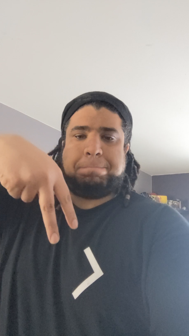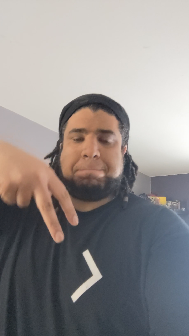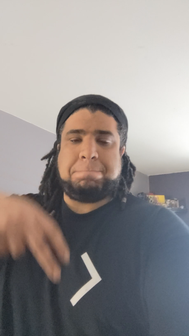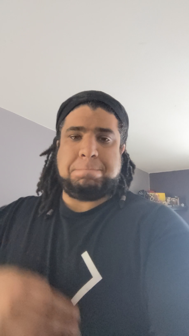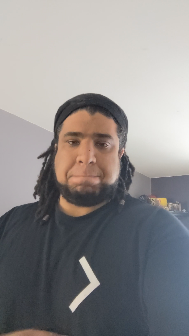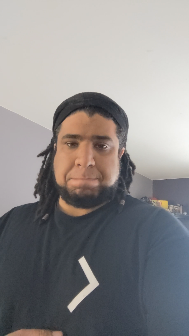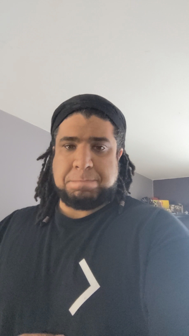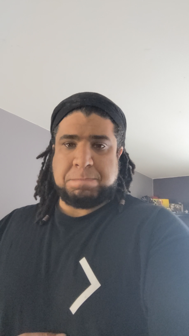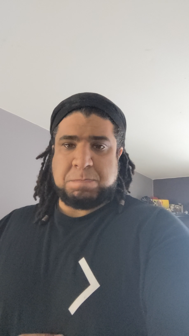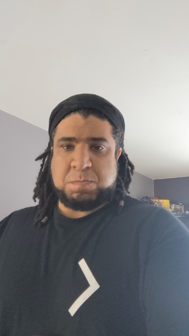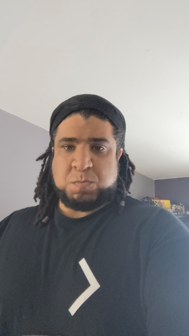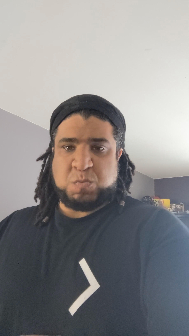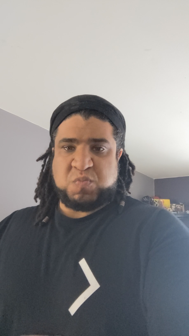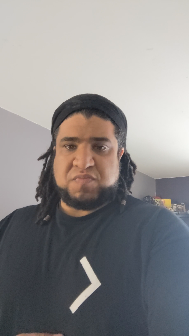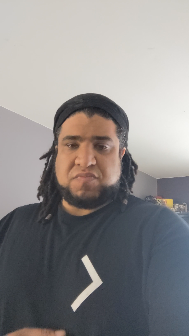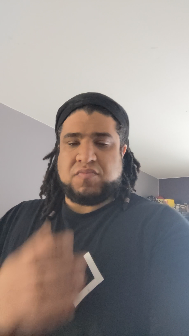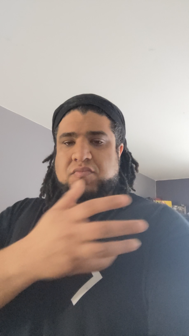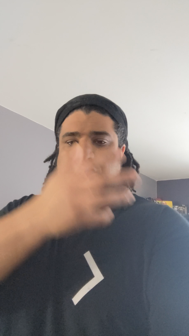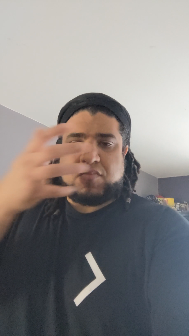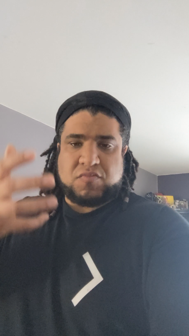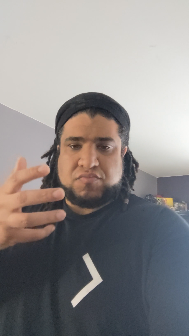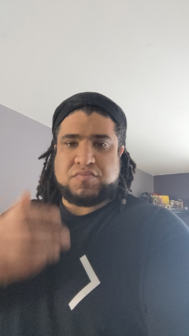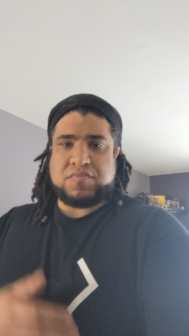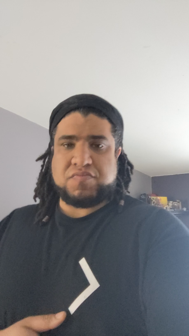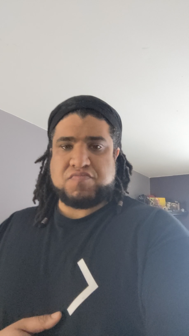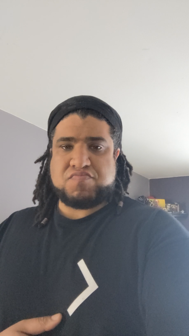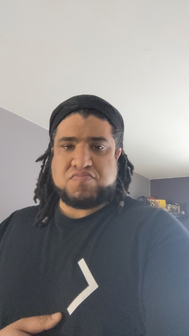much